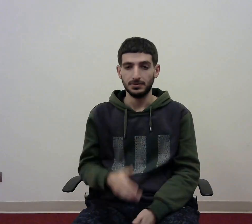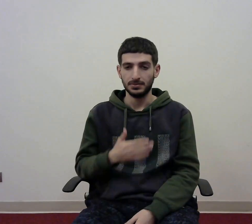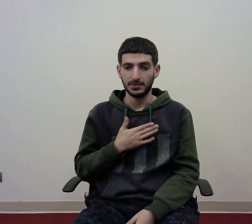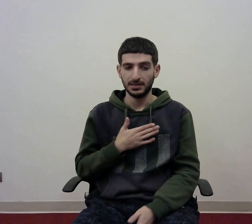mənim